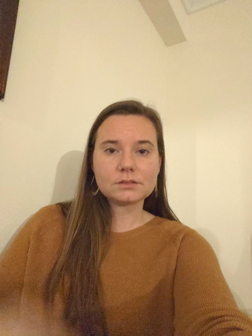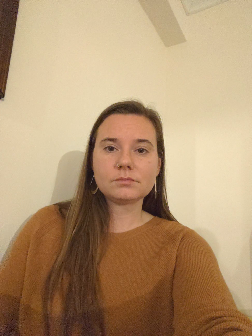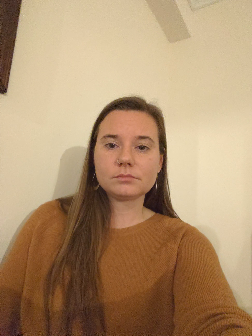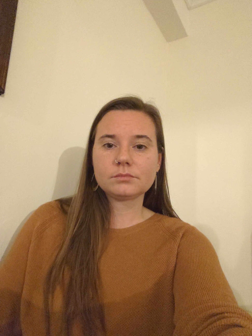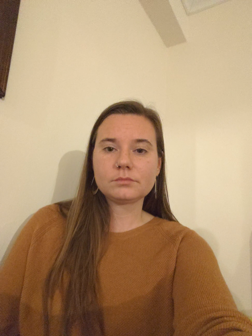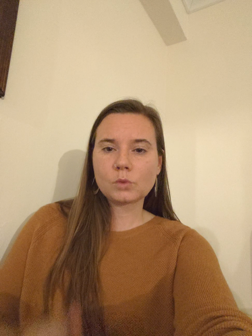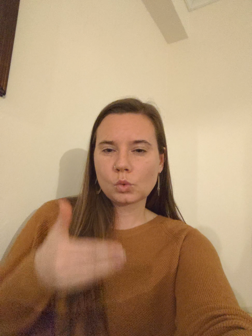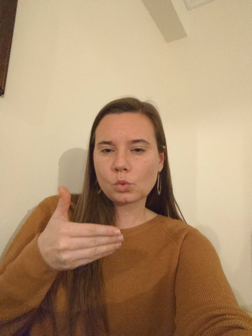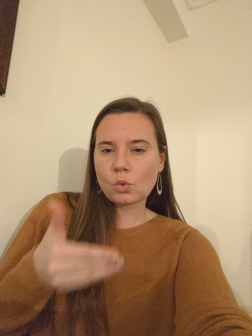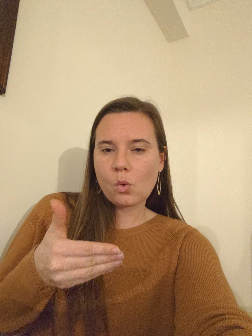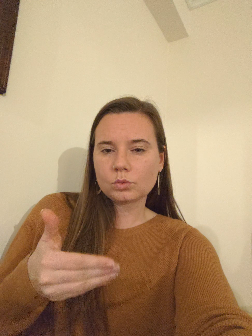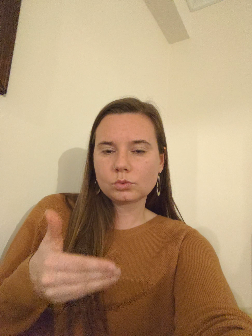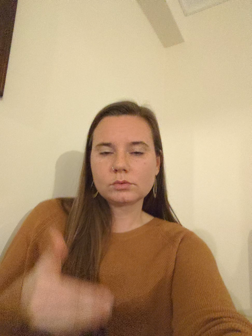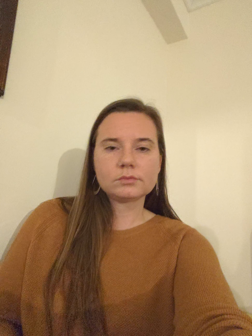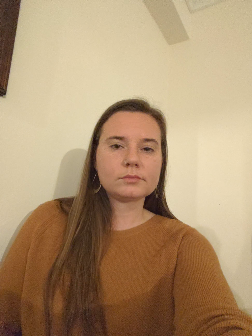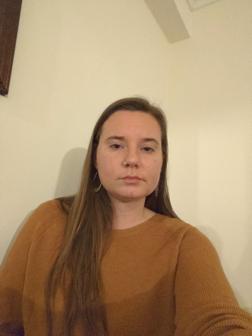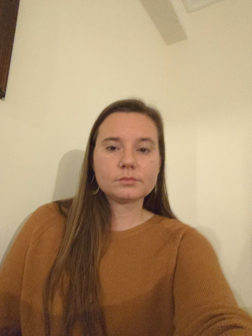close